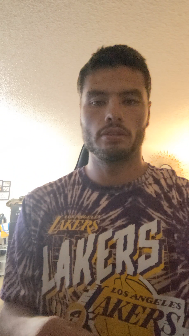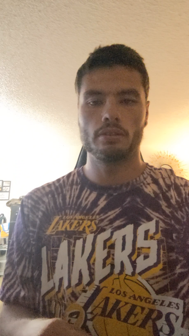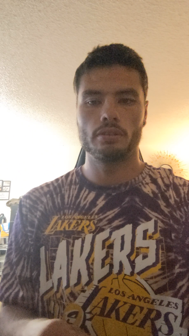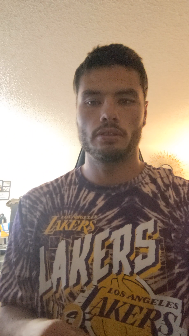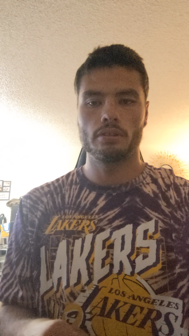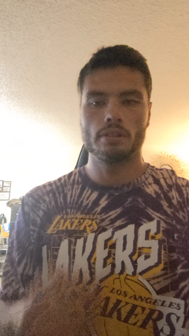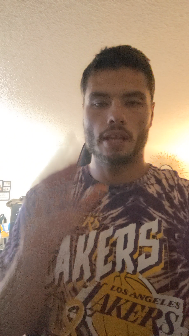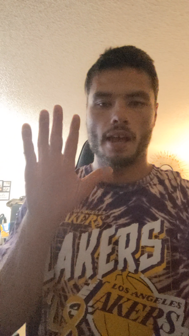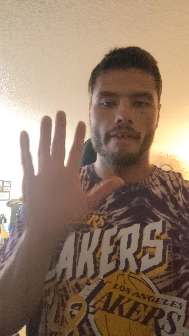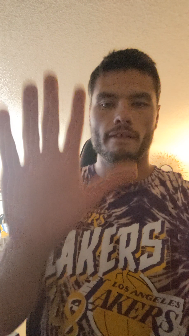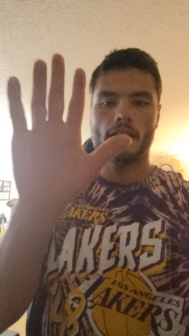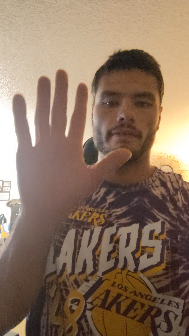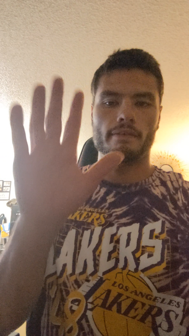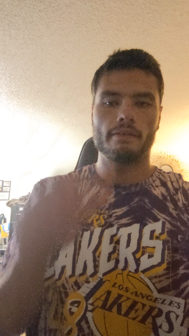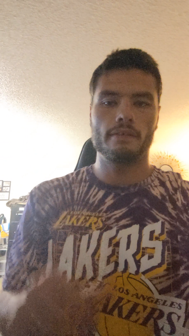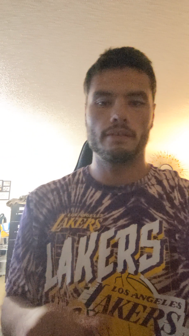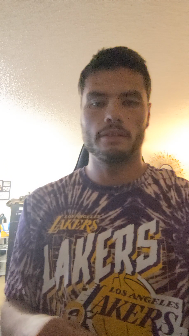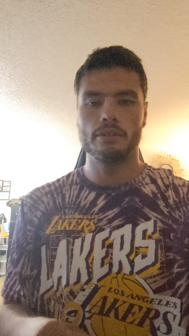give me five